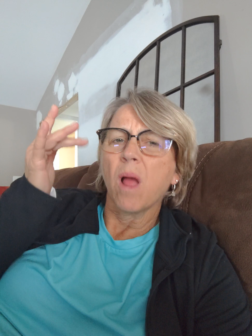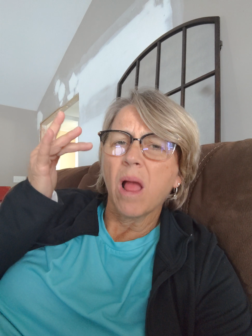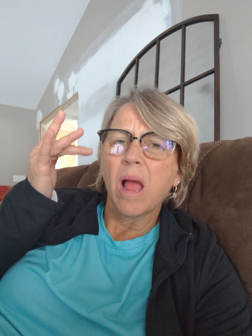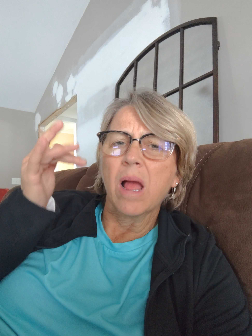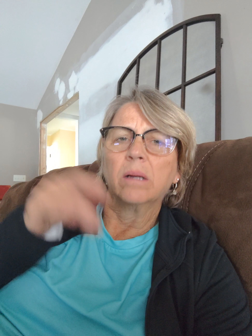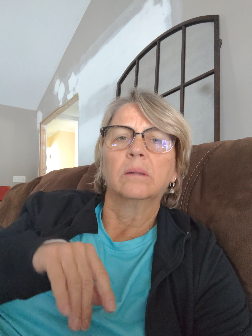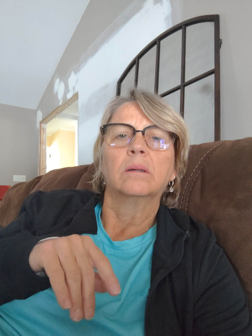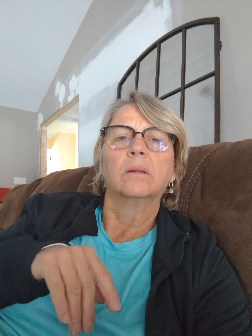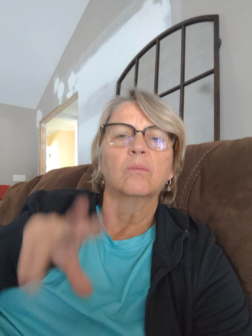why